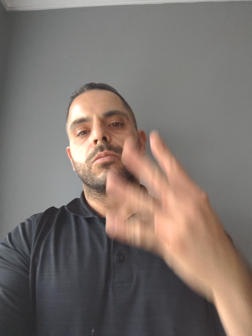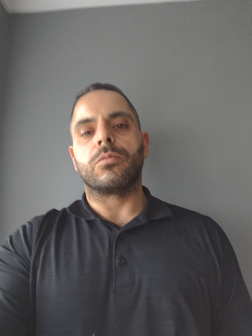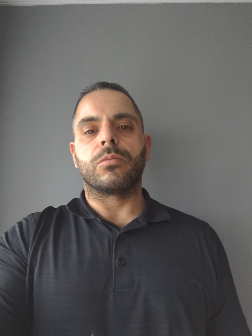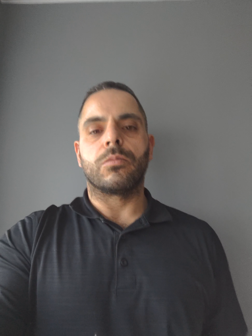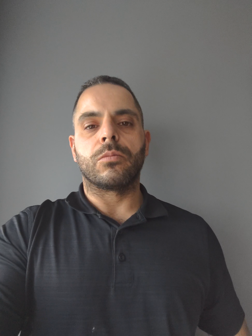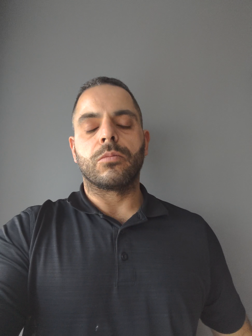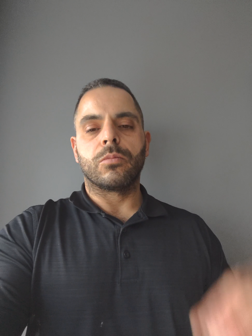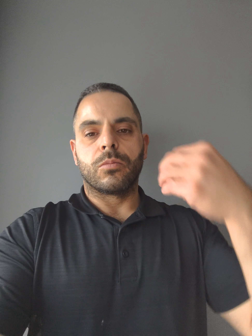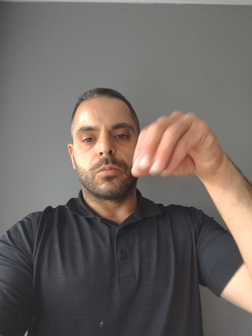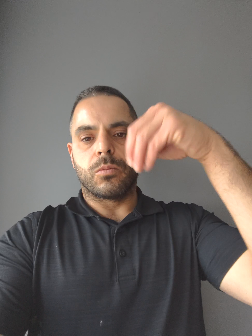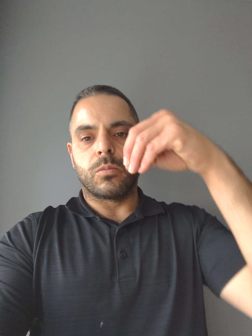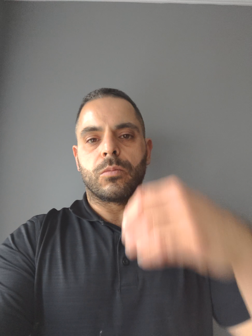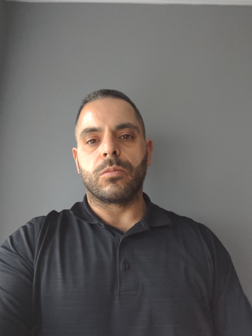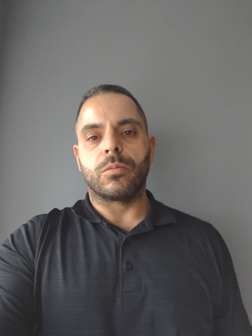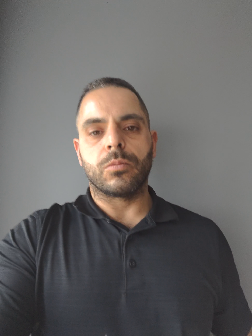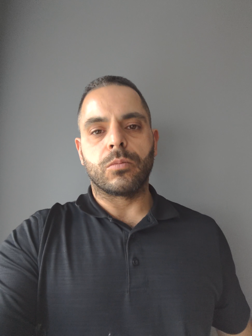store